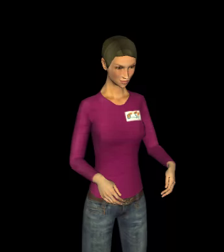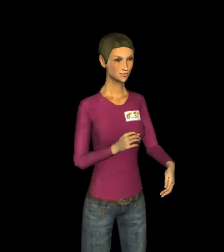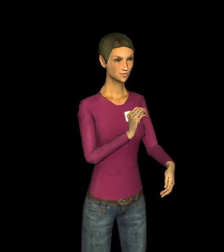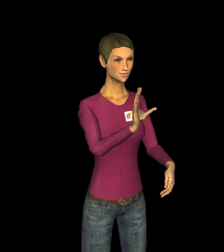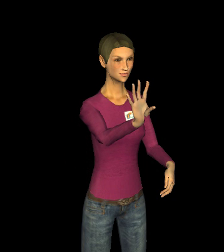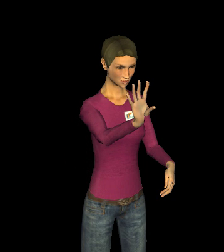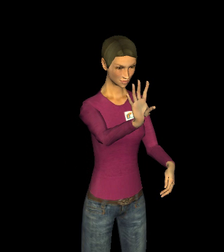يرسل